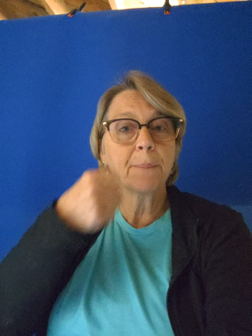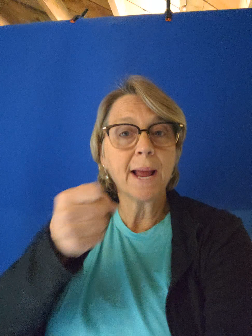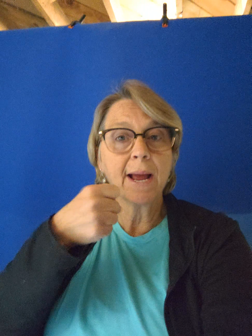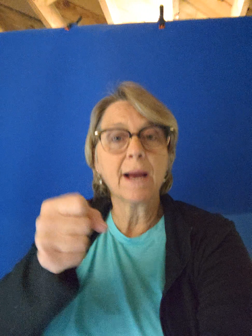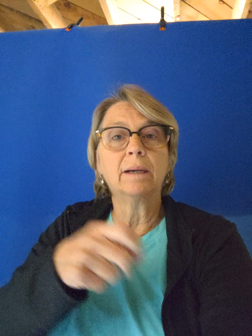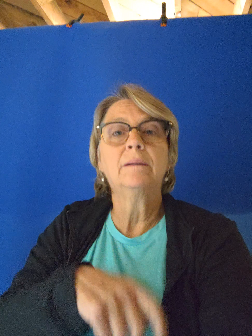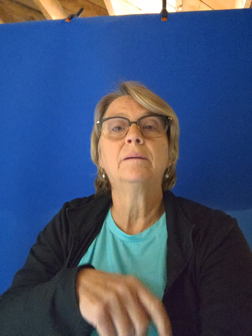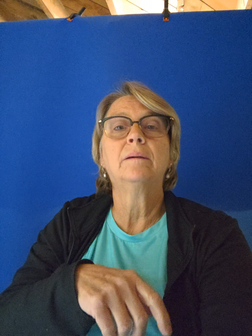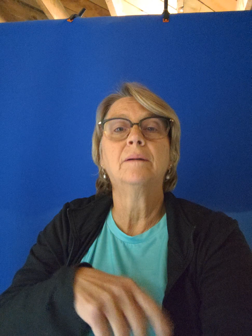make